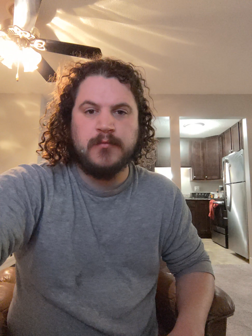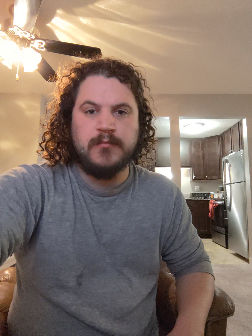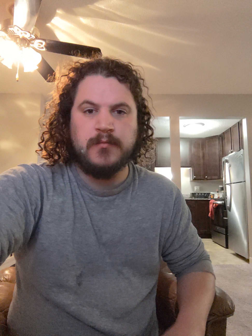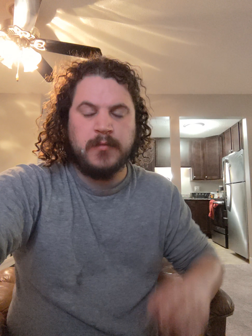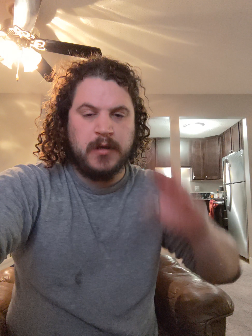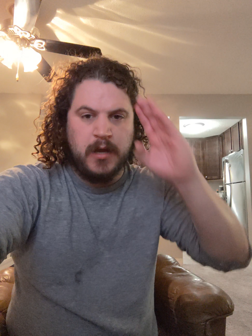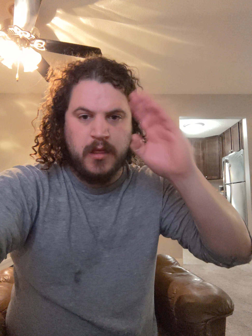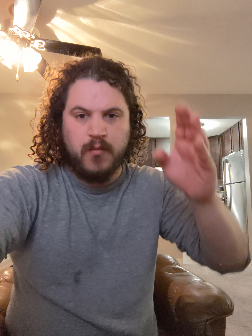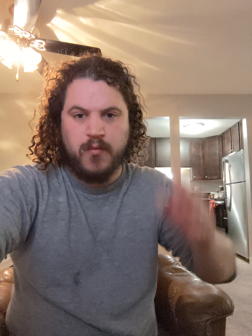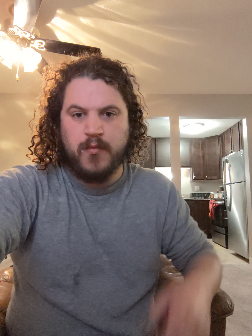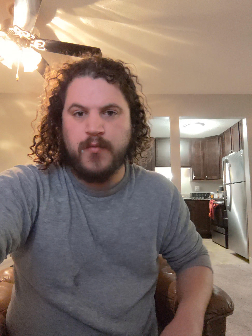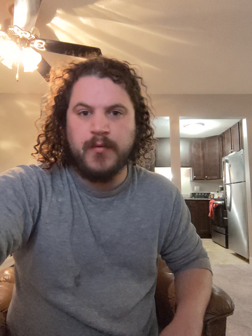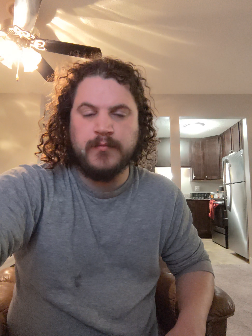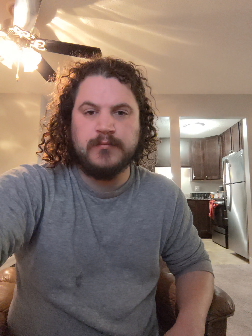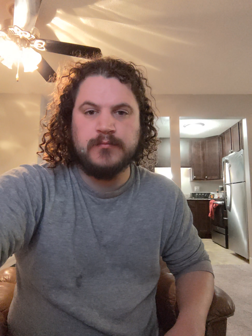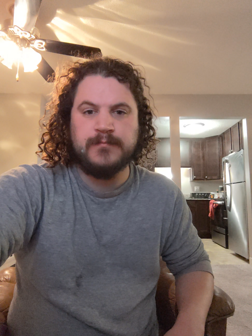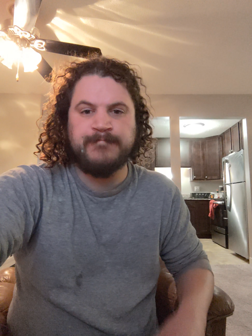hello